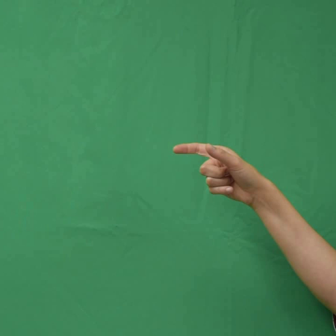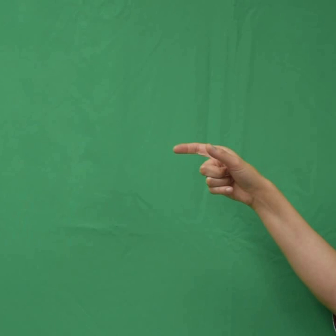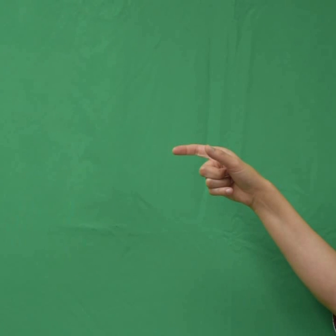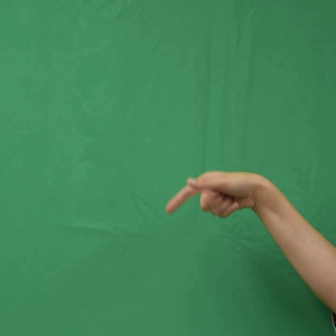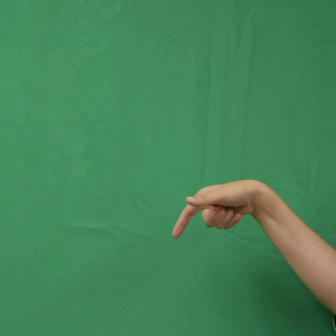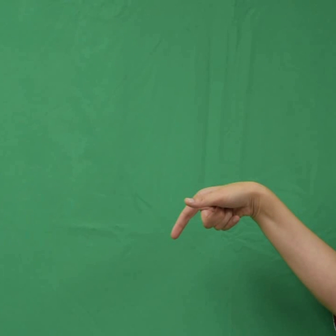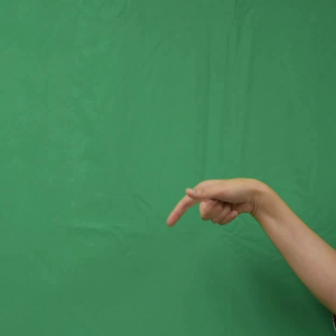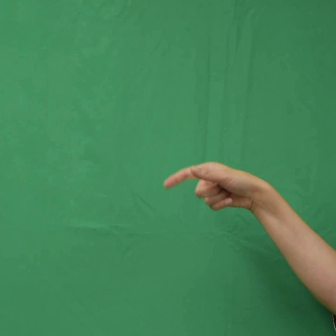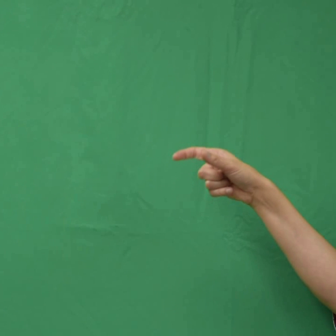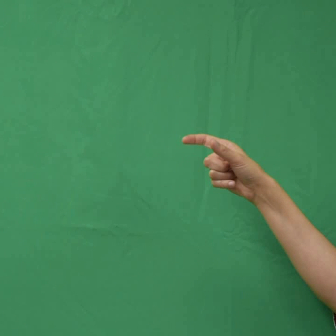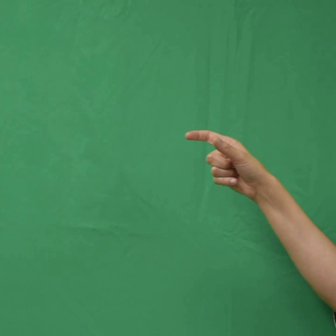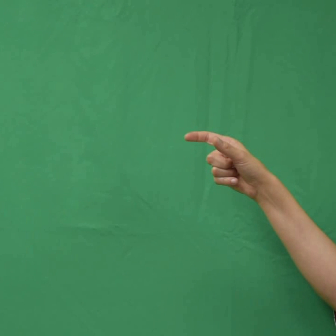Q